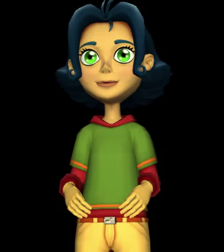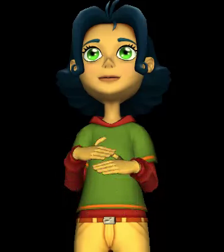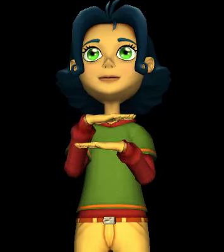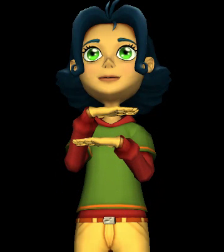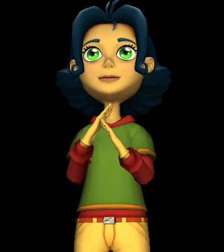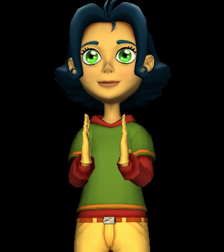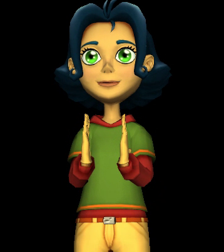مربع